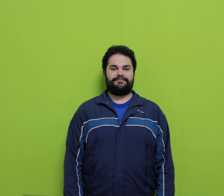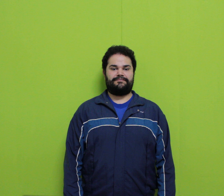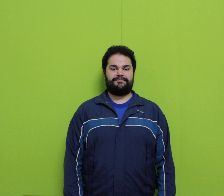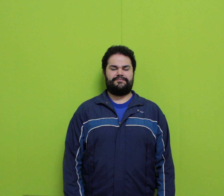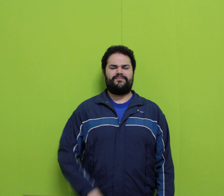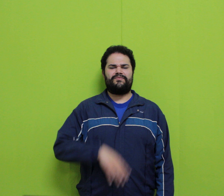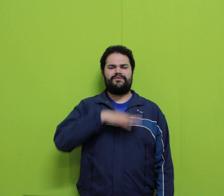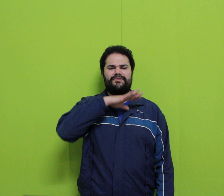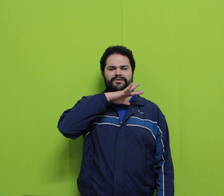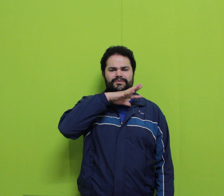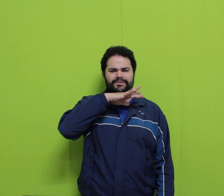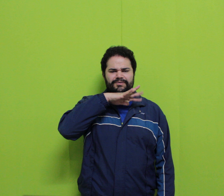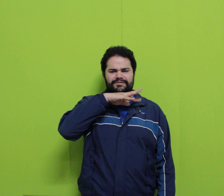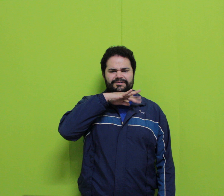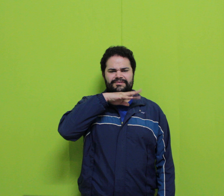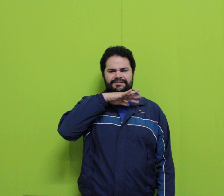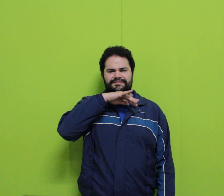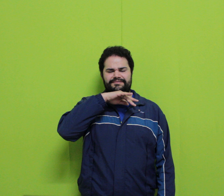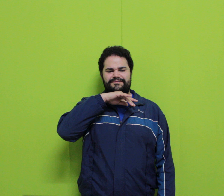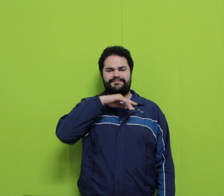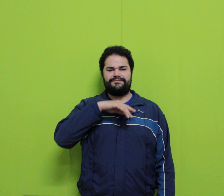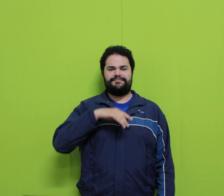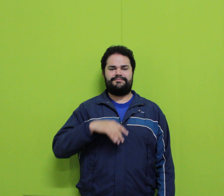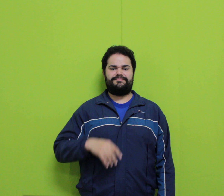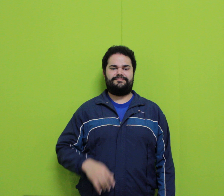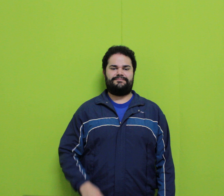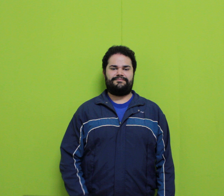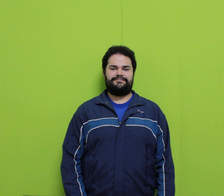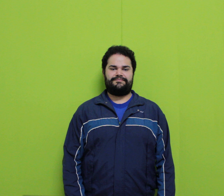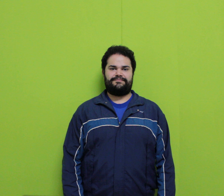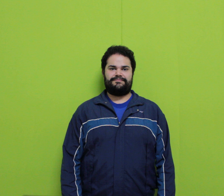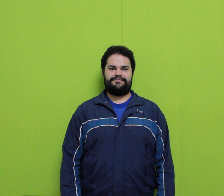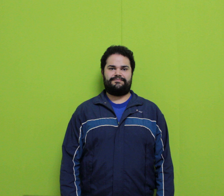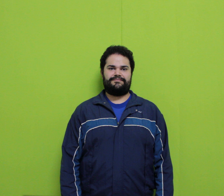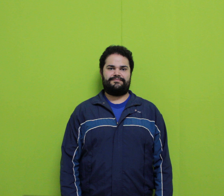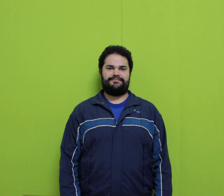ruim